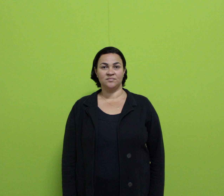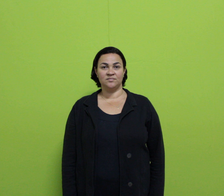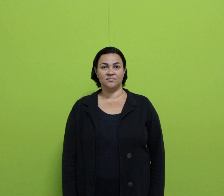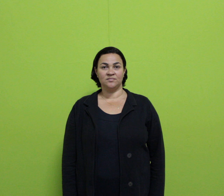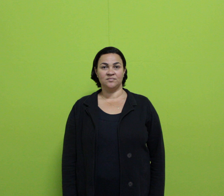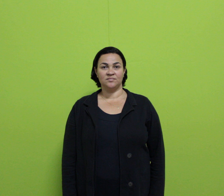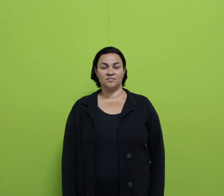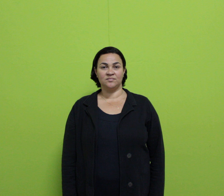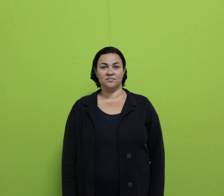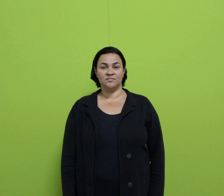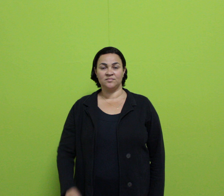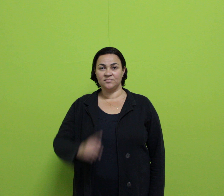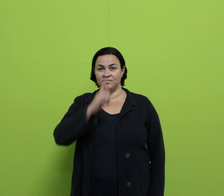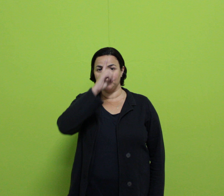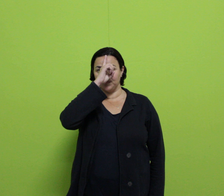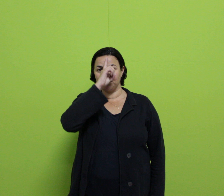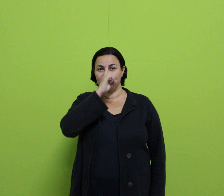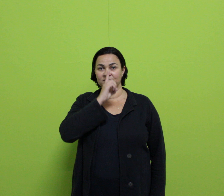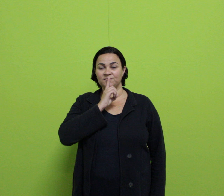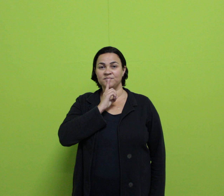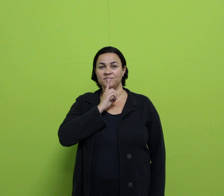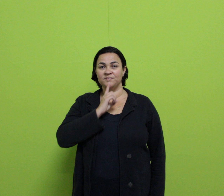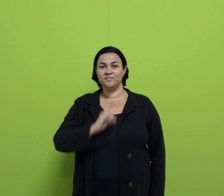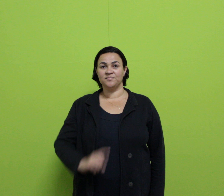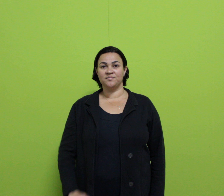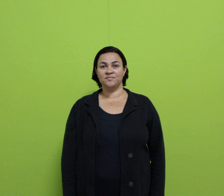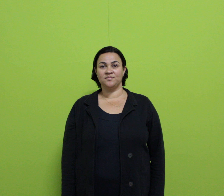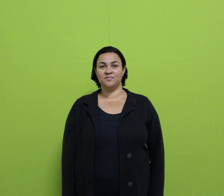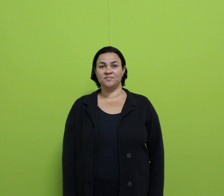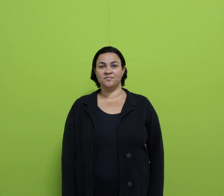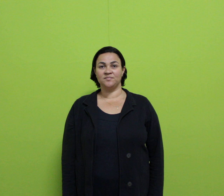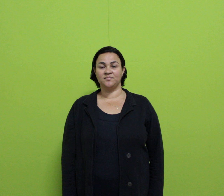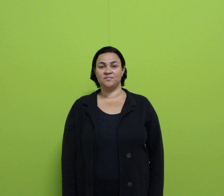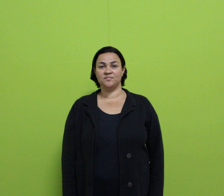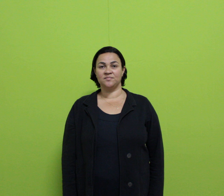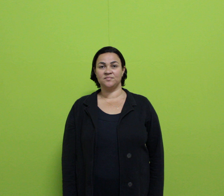amarelo